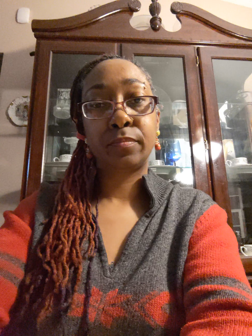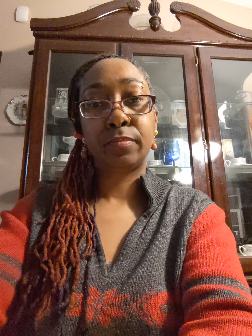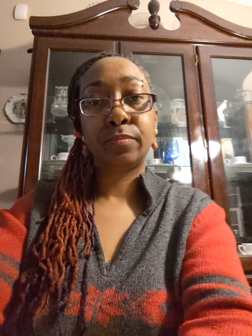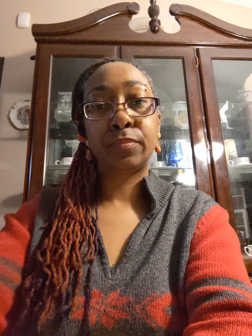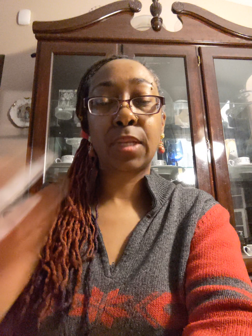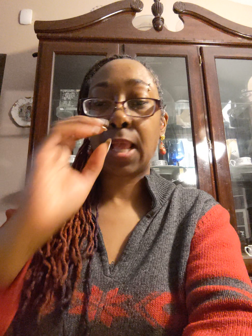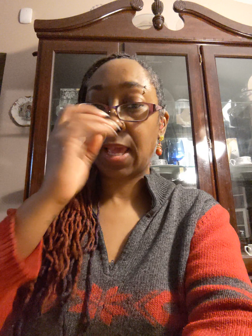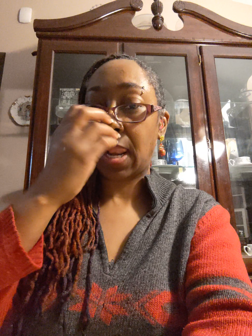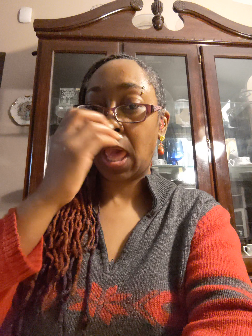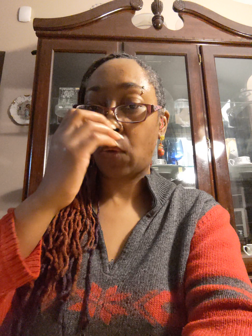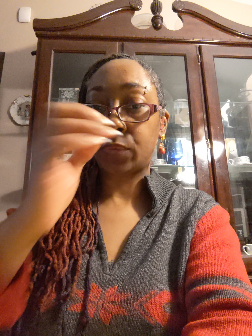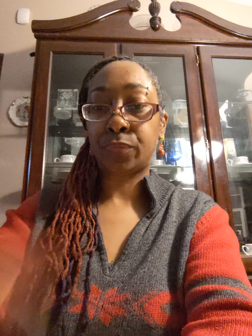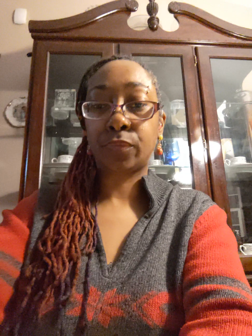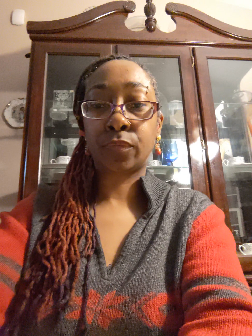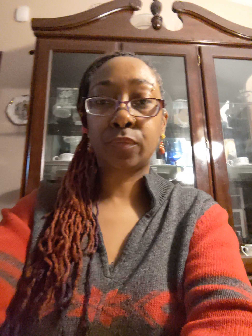clown